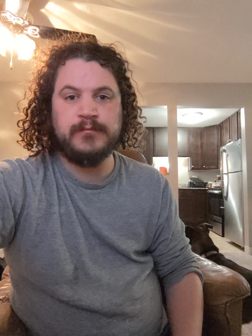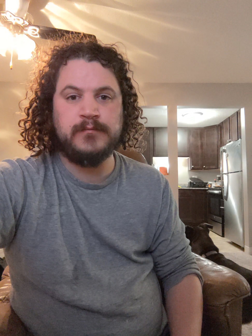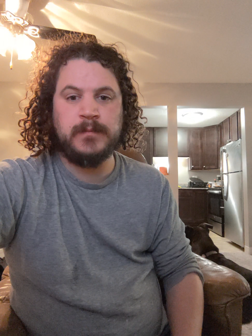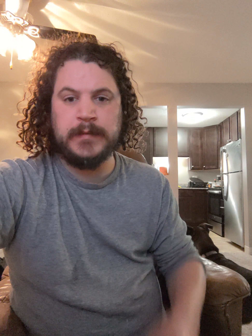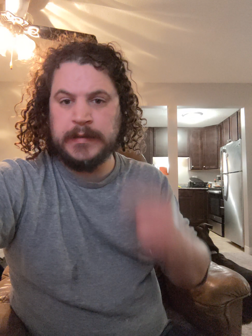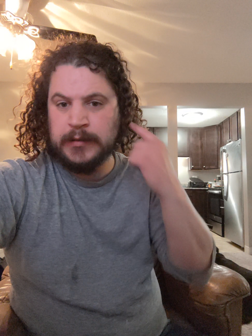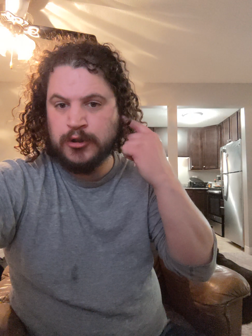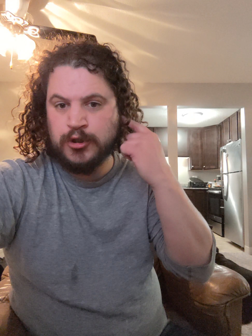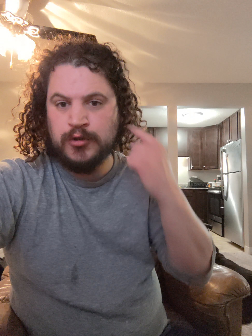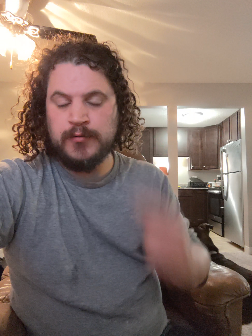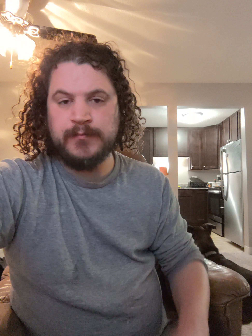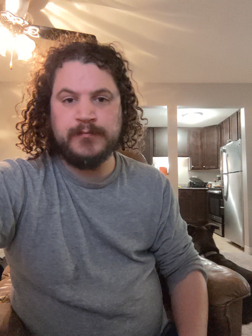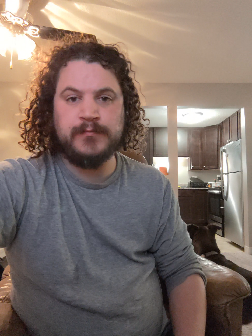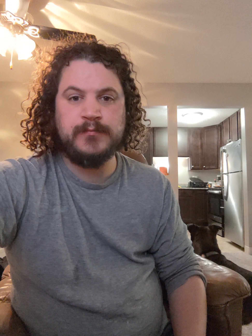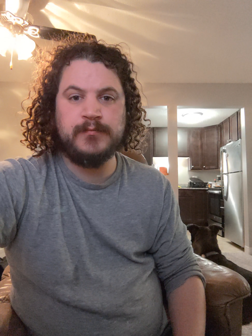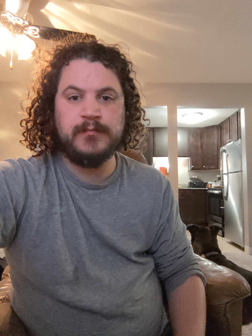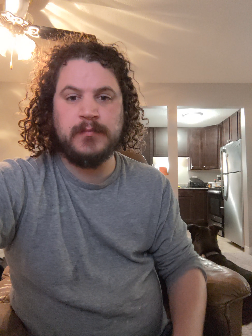hear